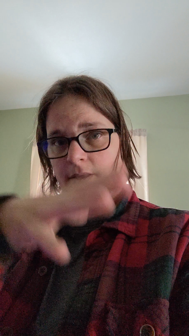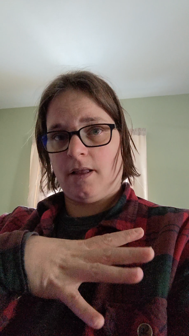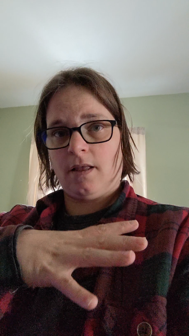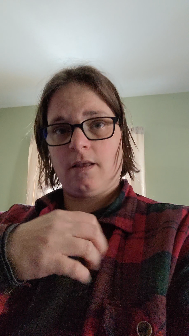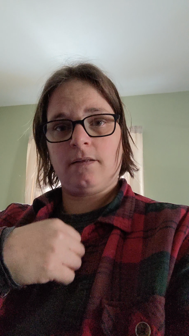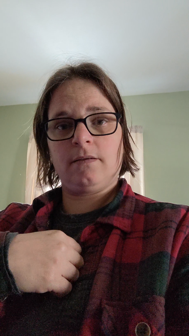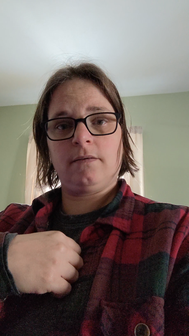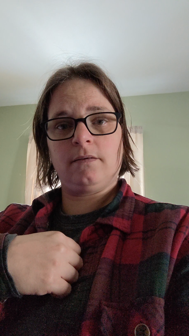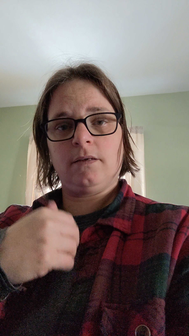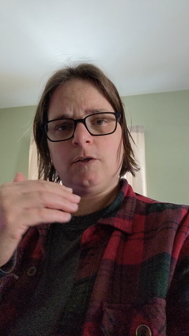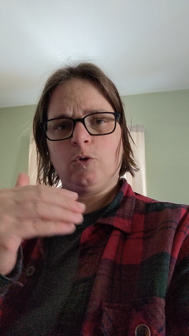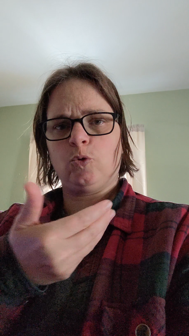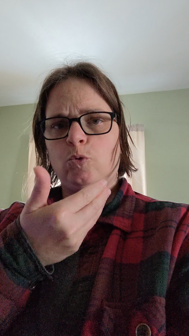new